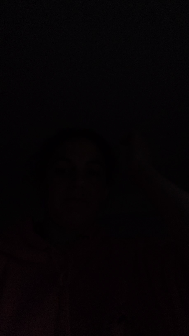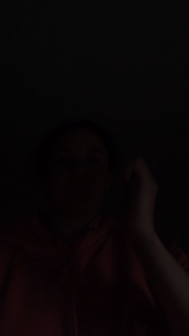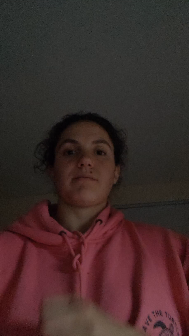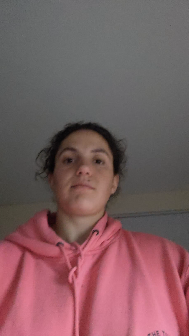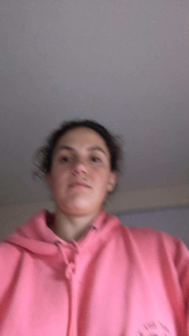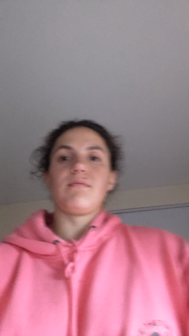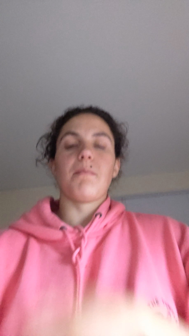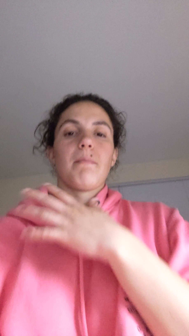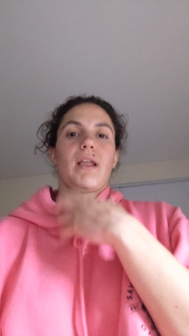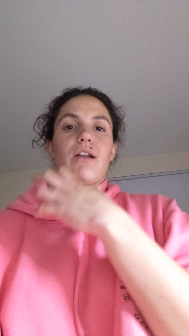bear